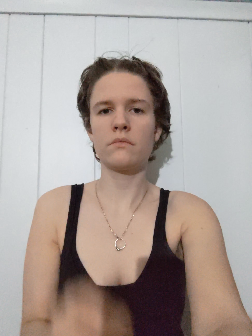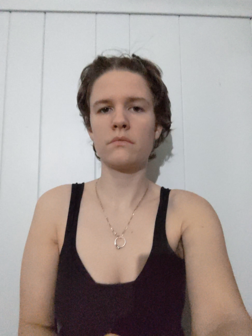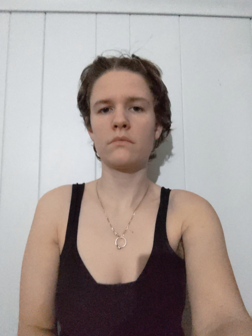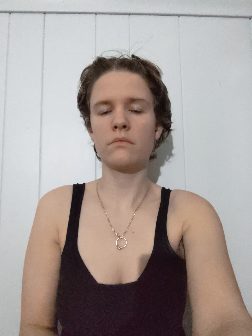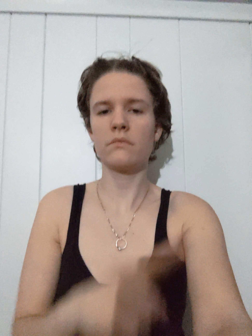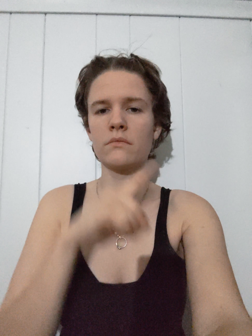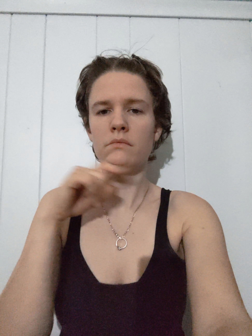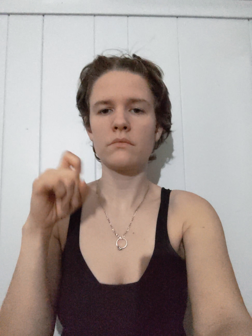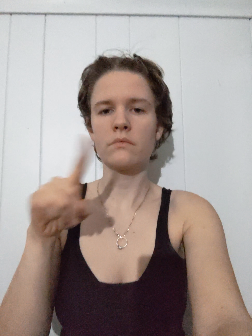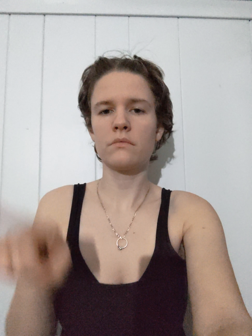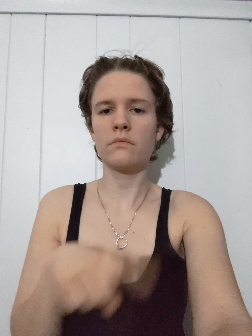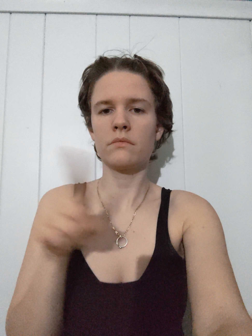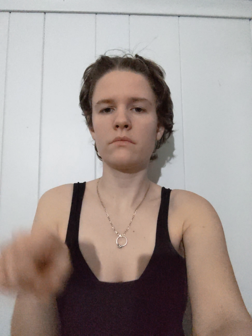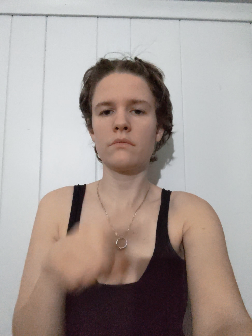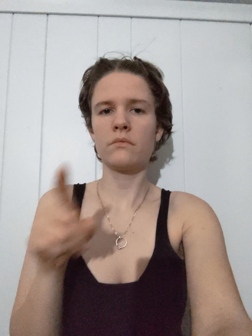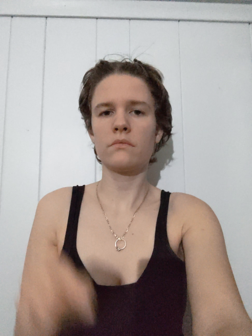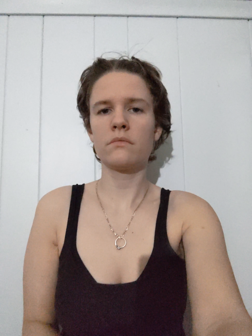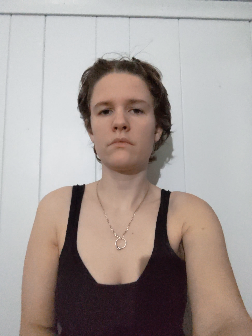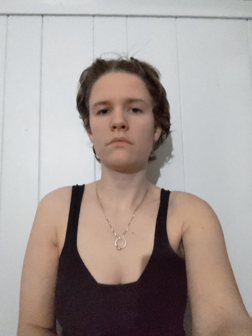dryer